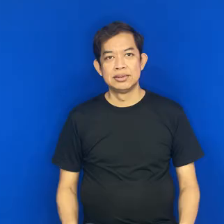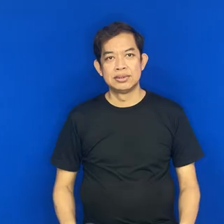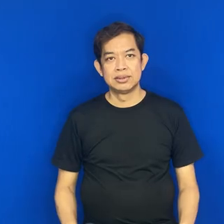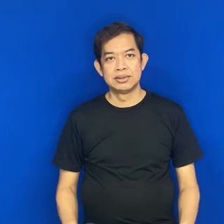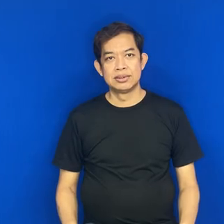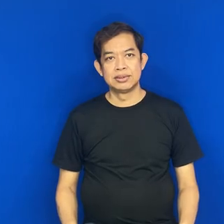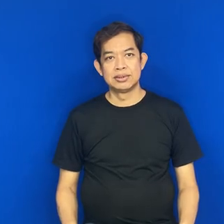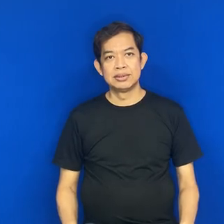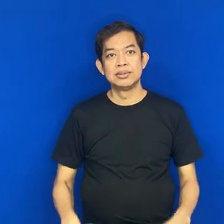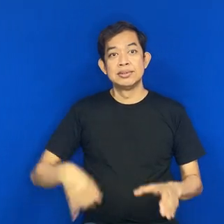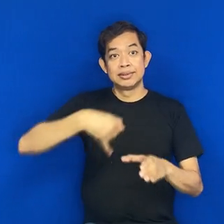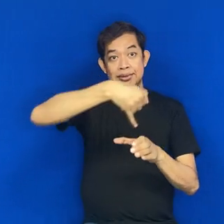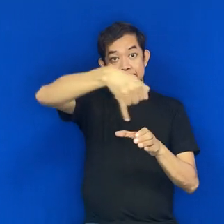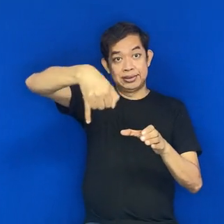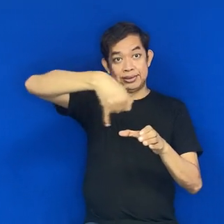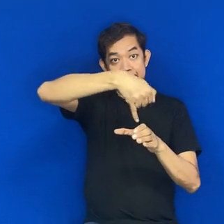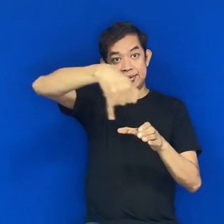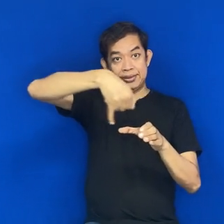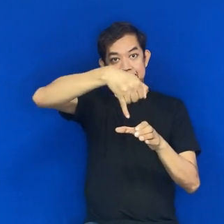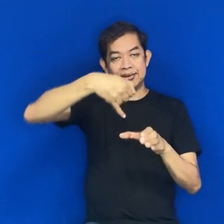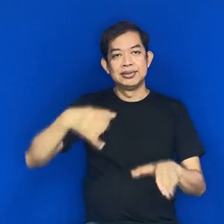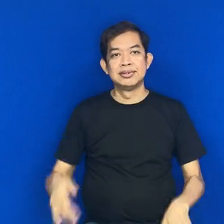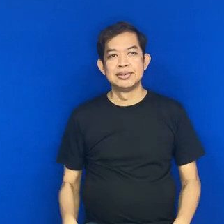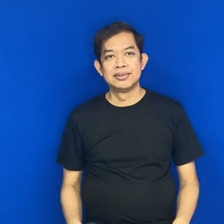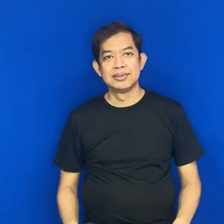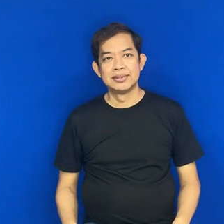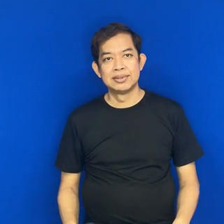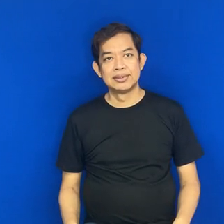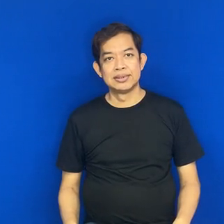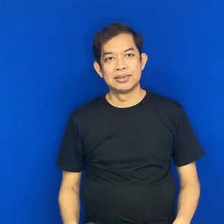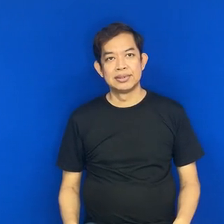juice